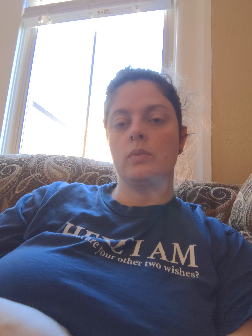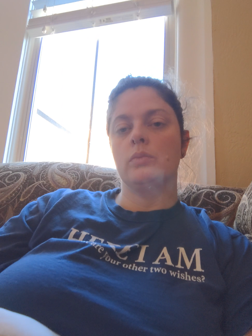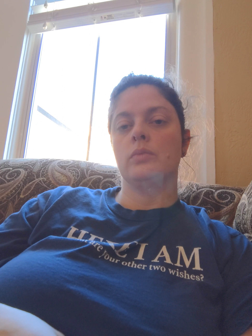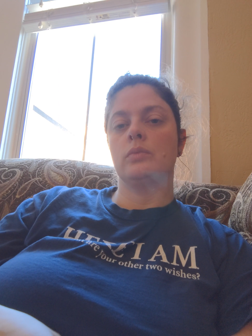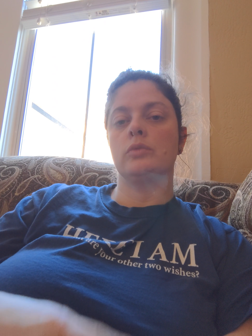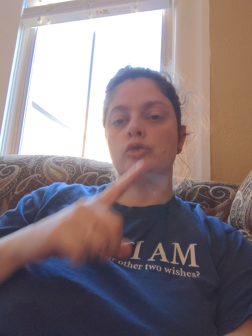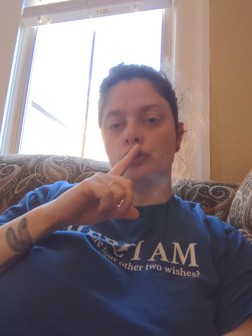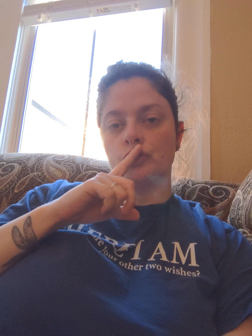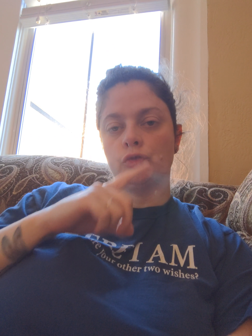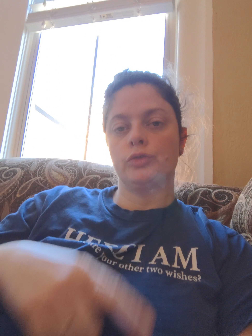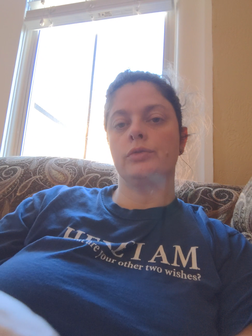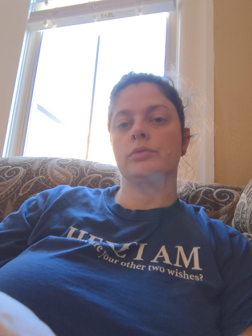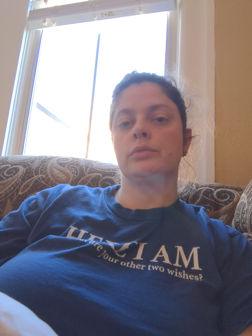shhh